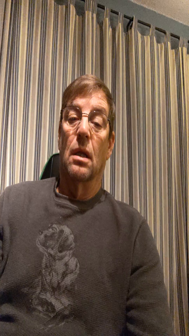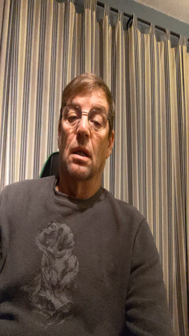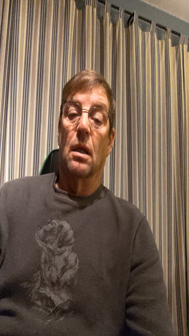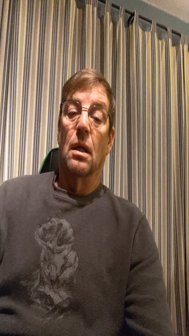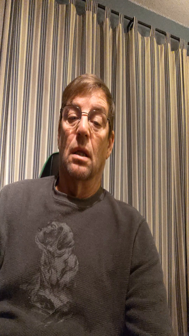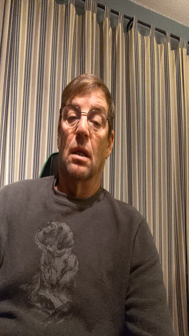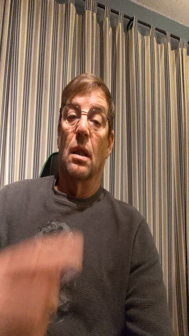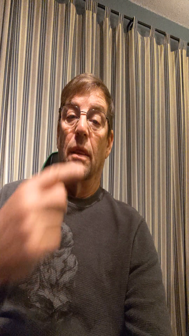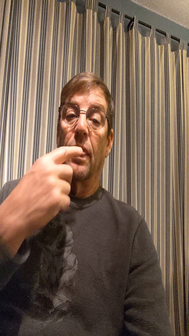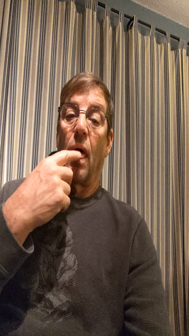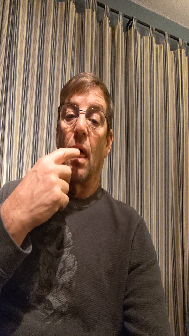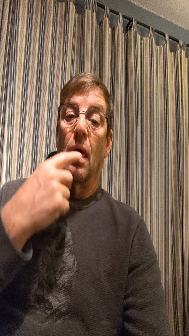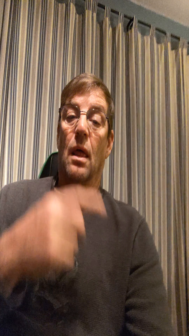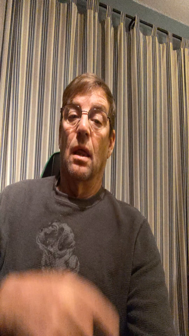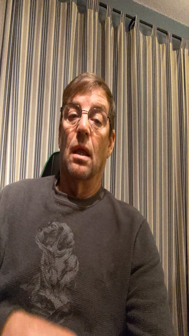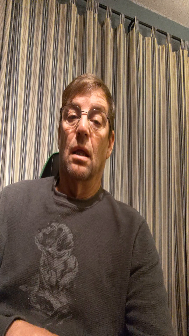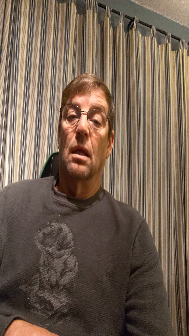tongue